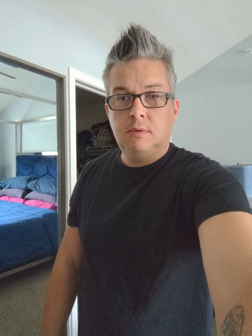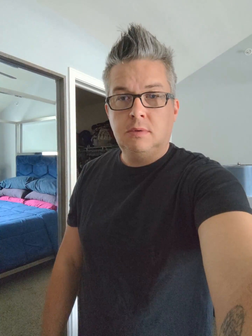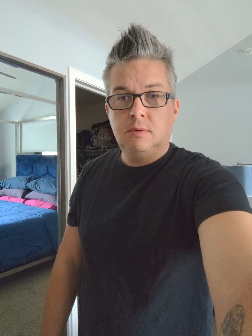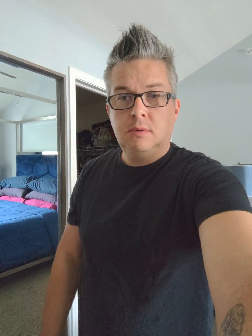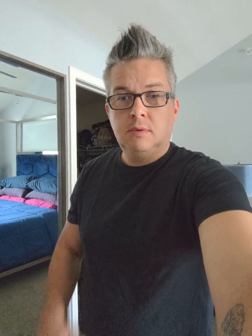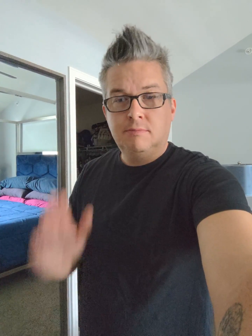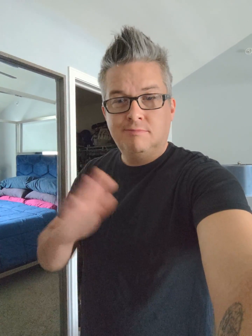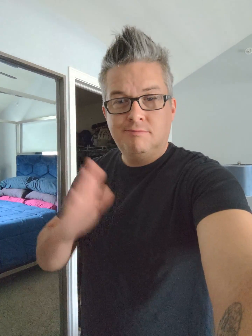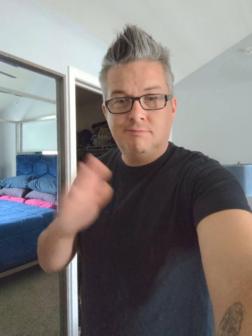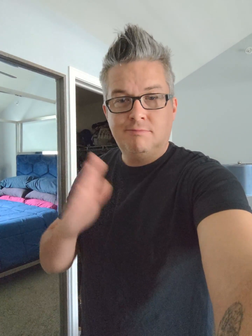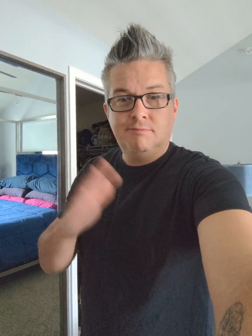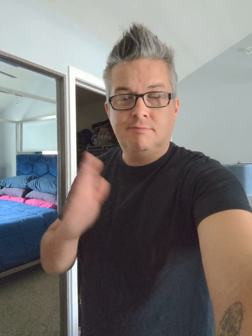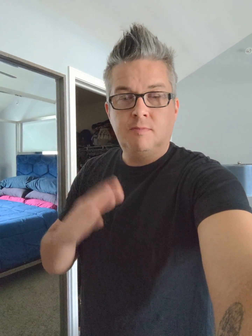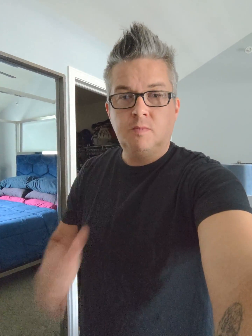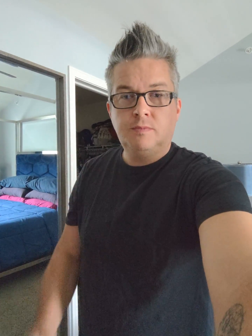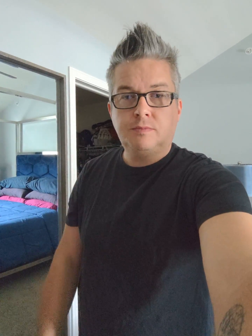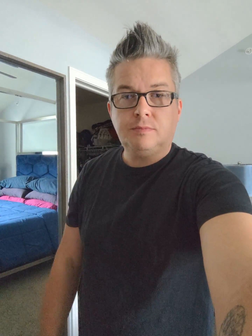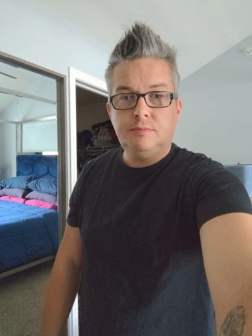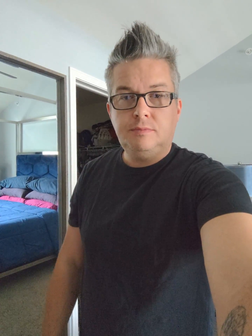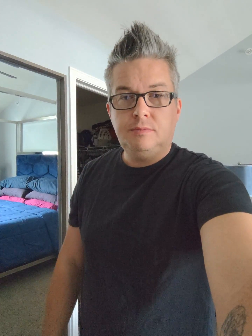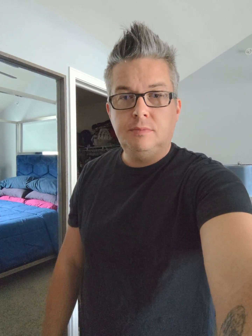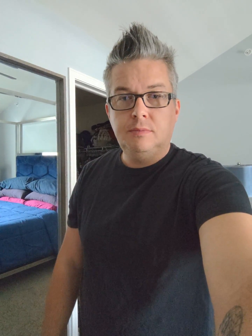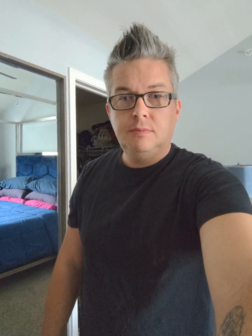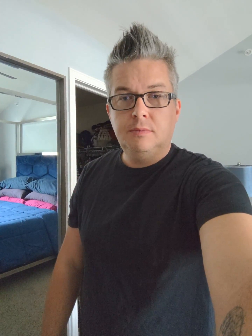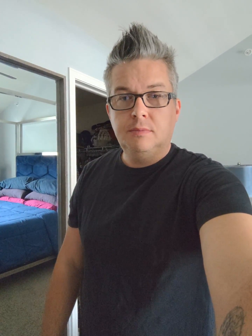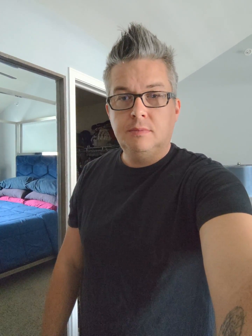clap